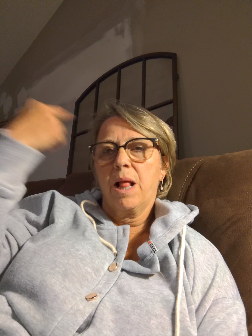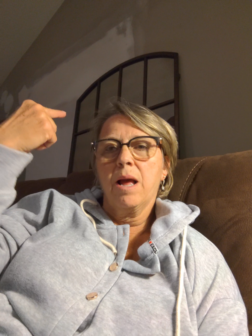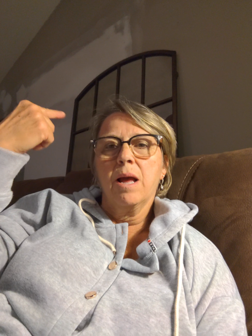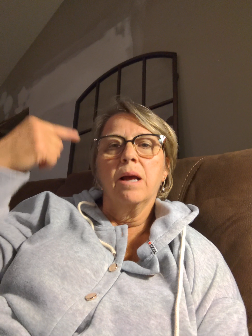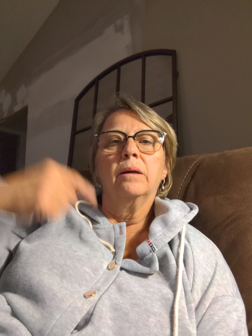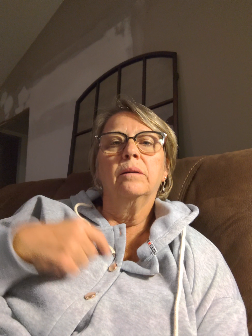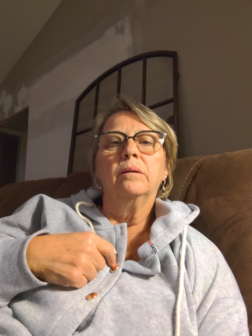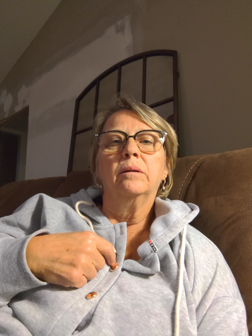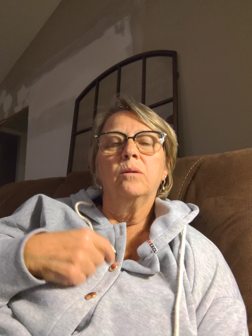black